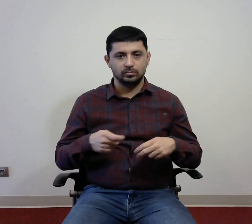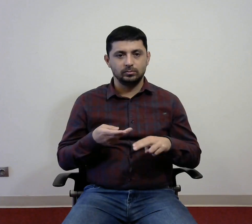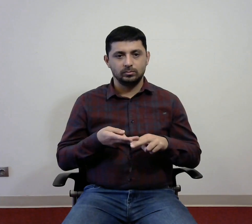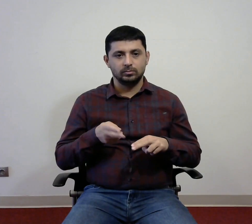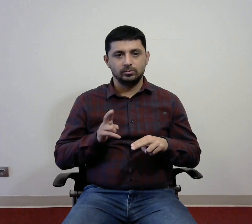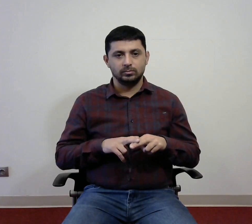bu